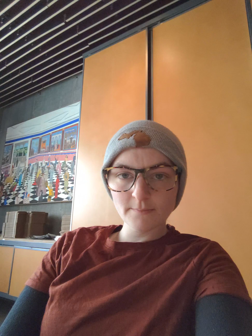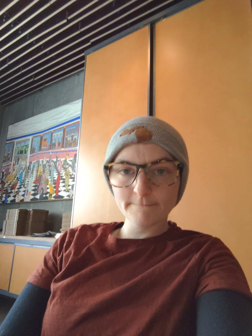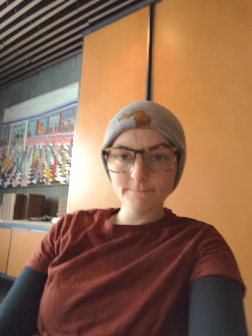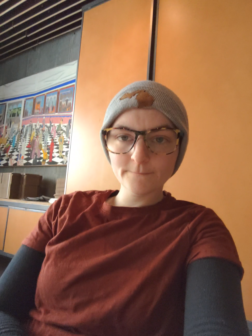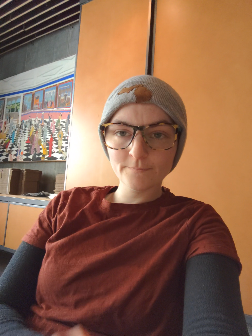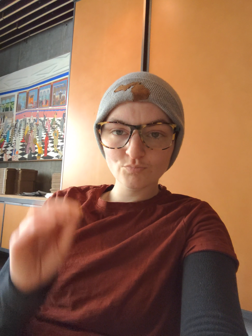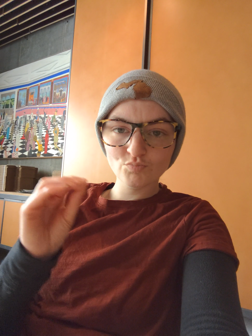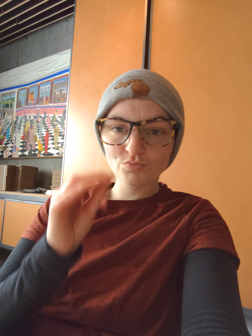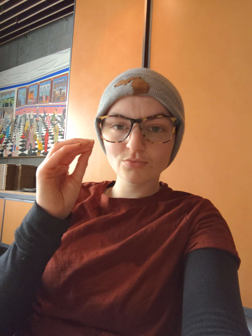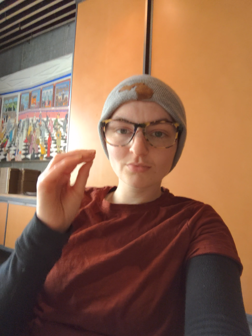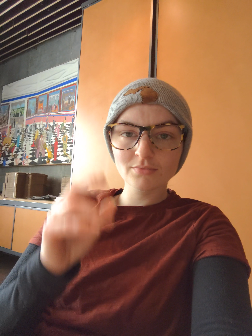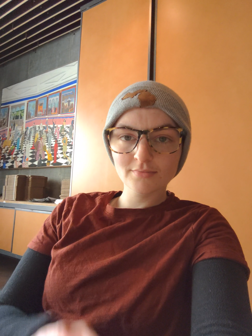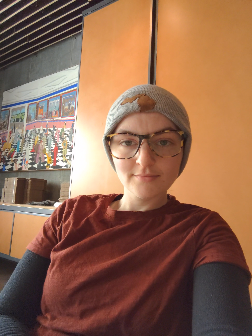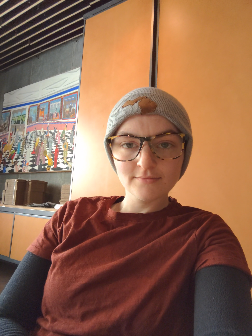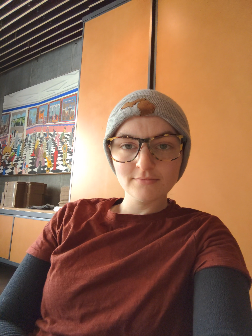kiss